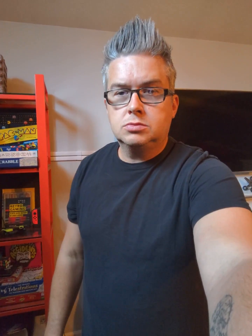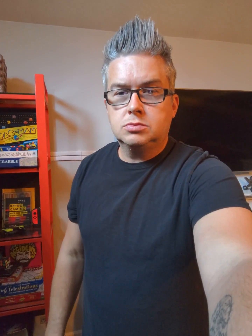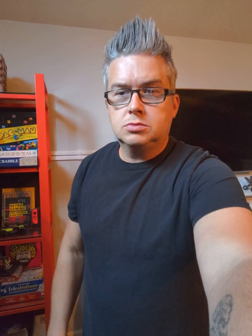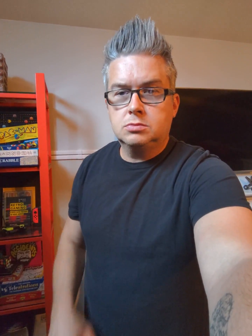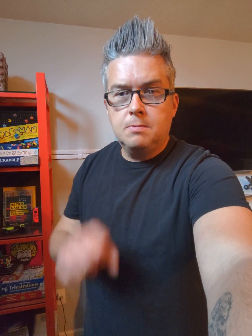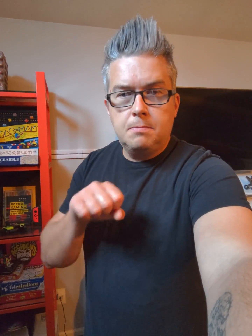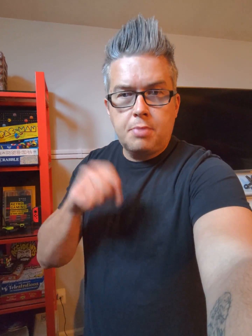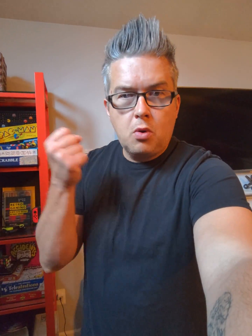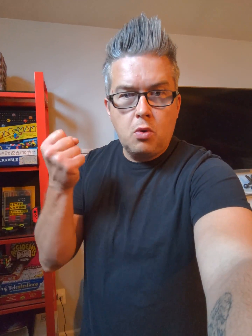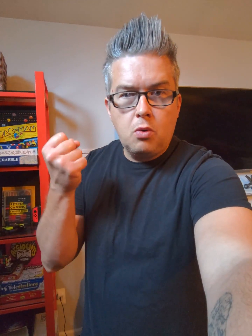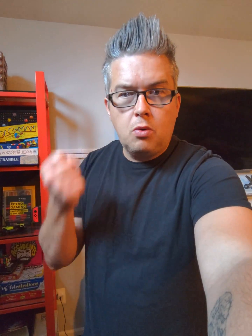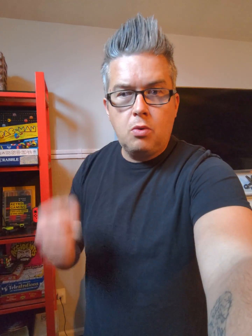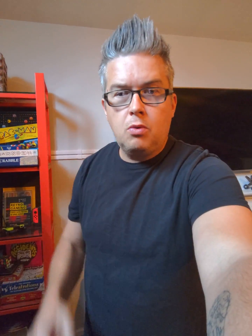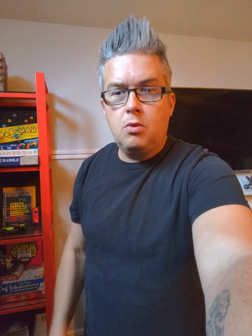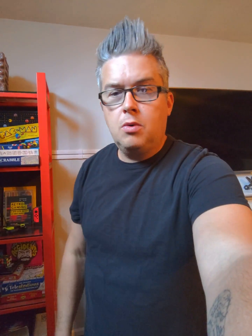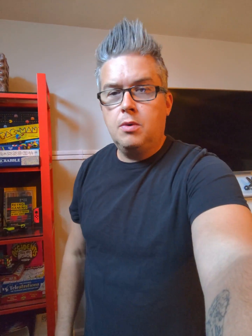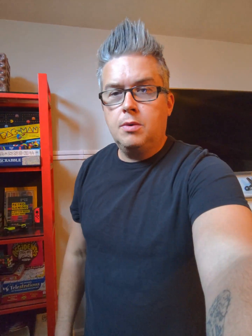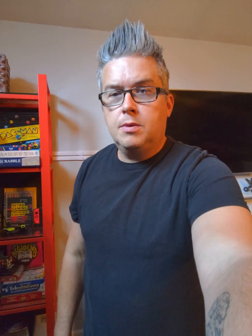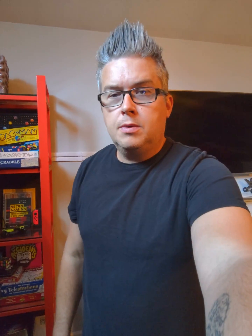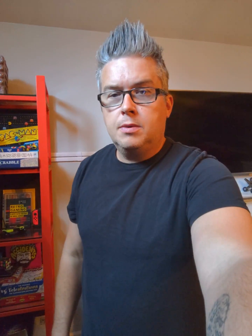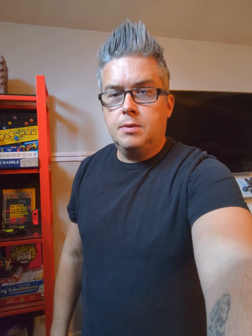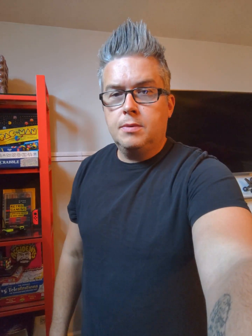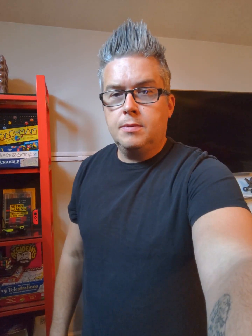break